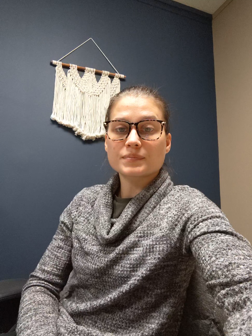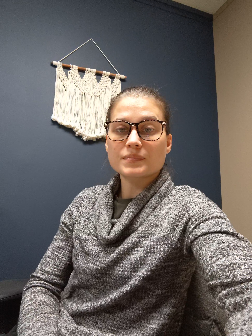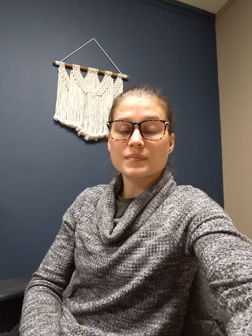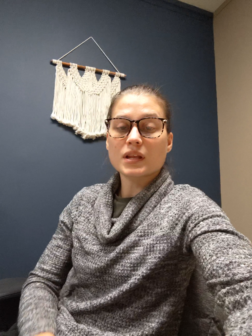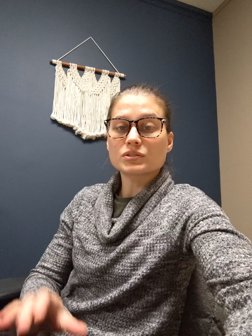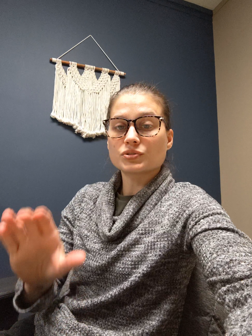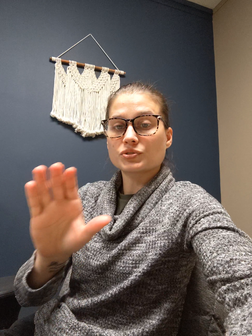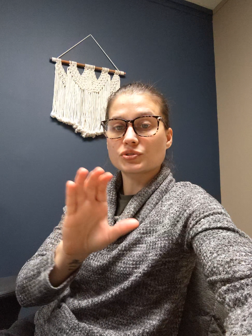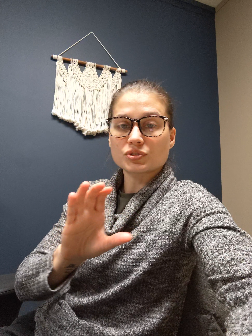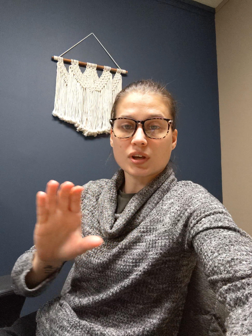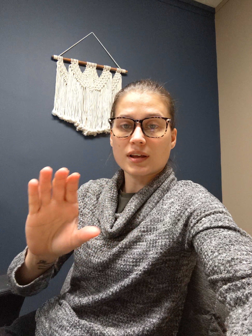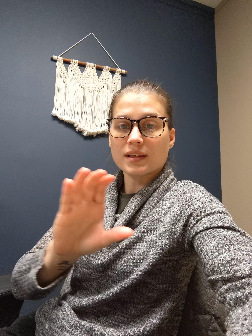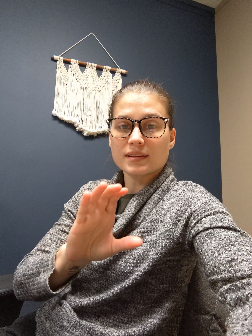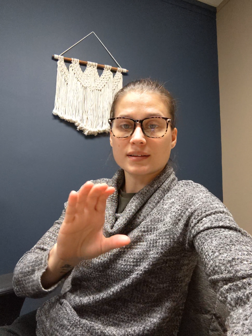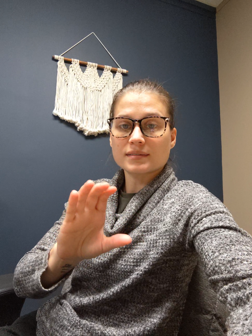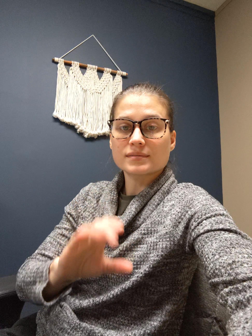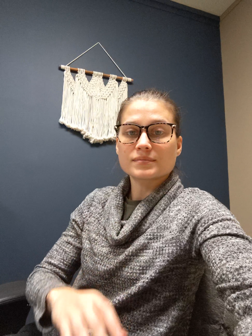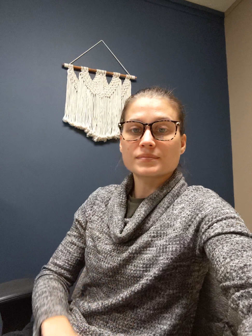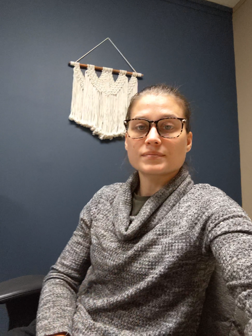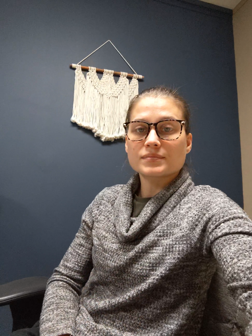chocolate